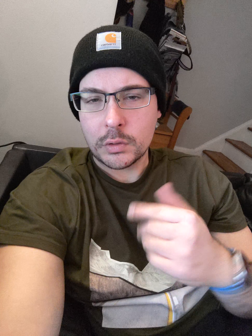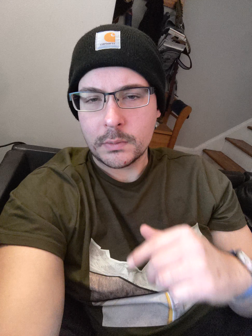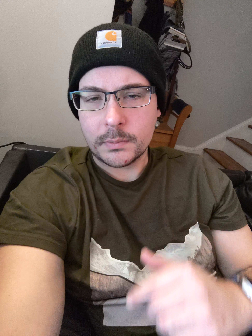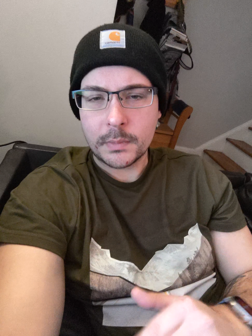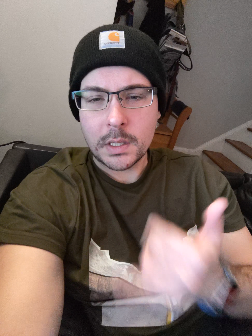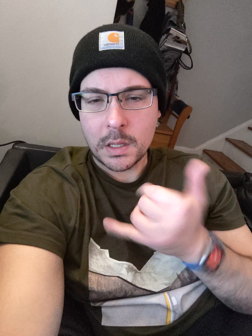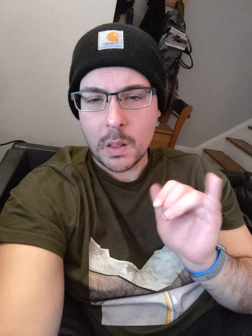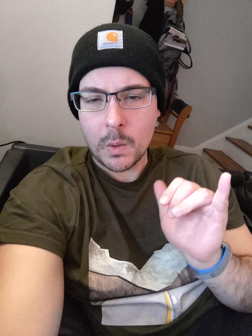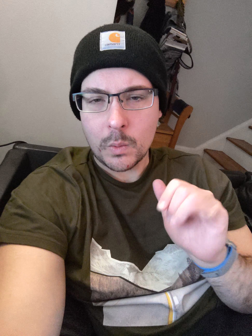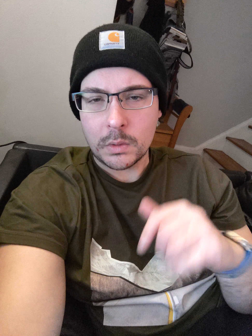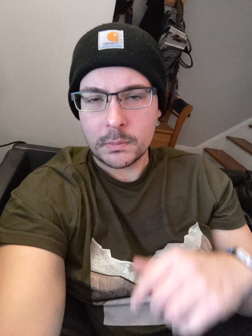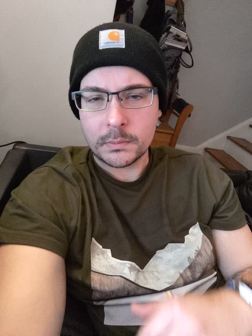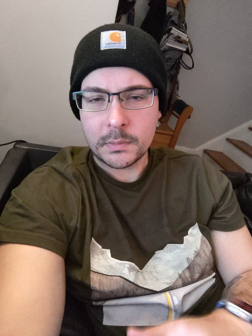yellow